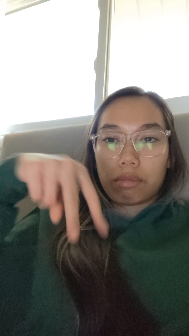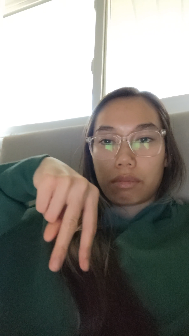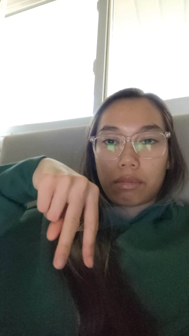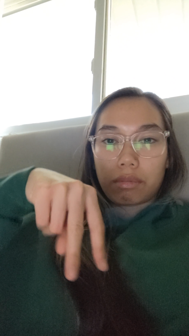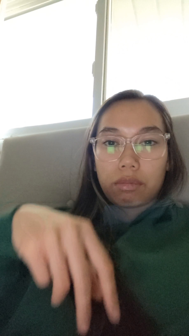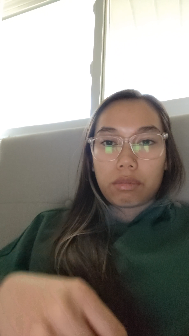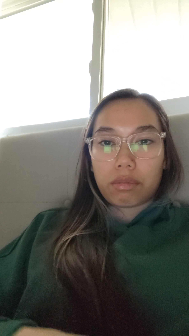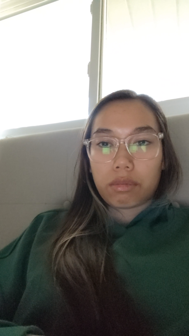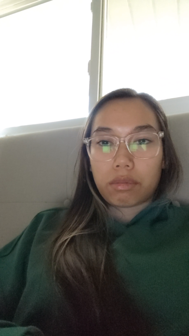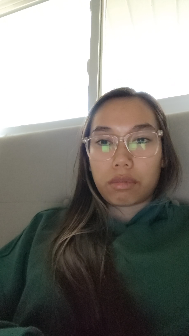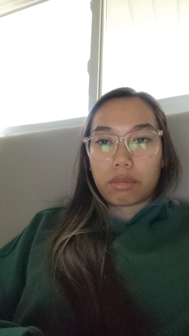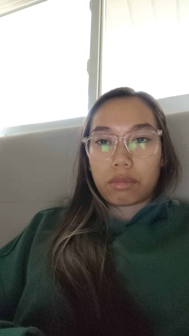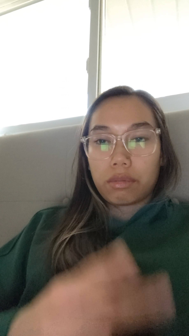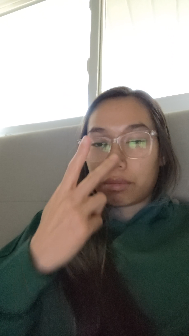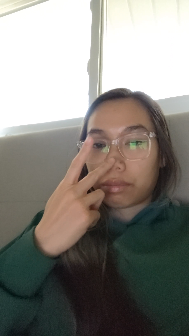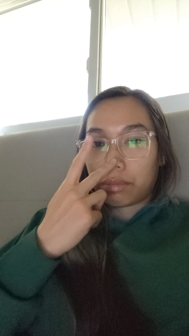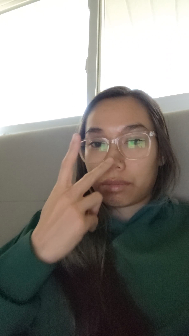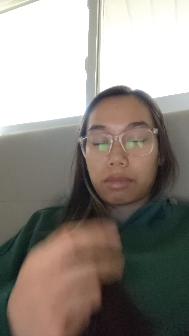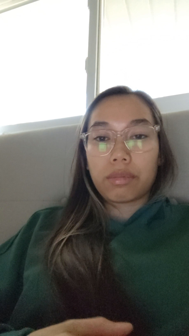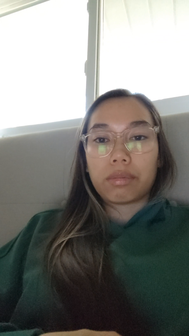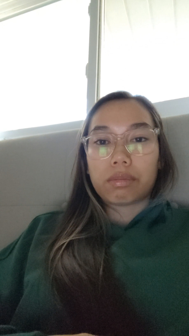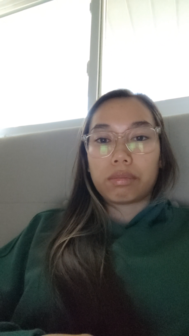penis